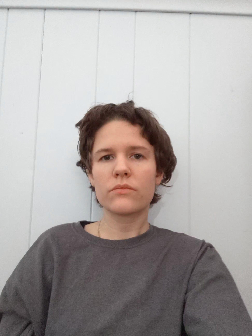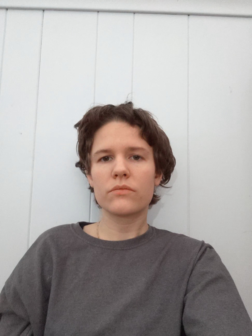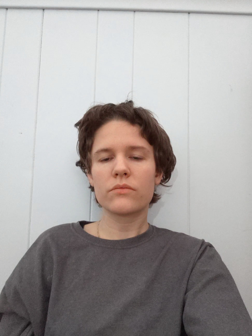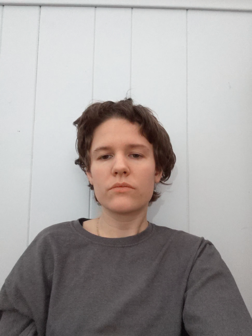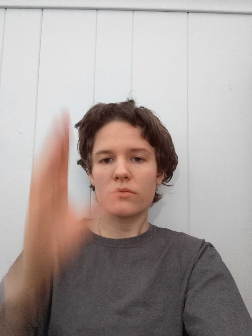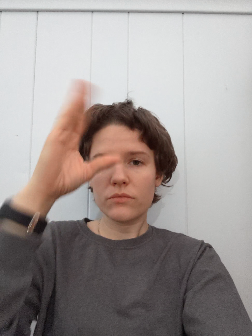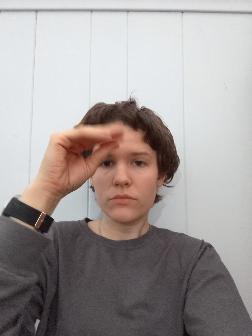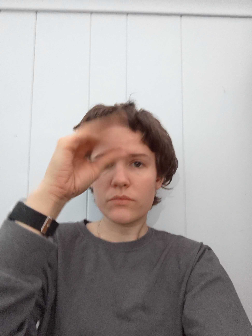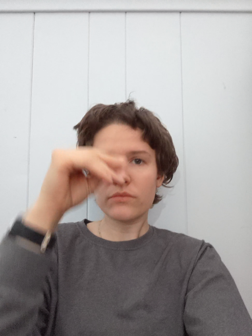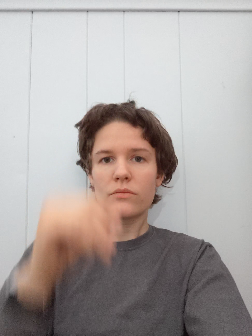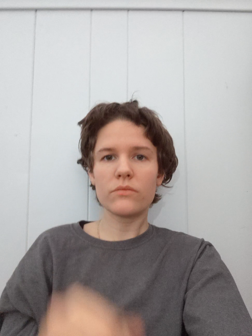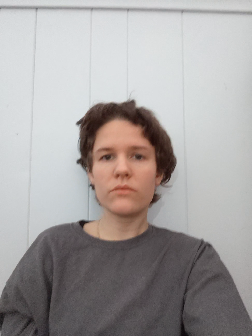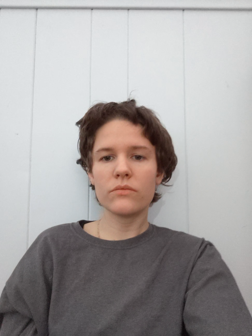boy